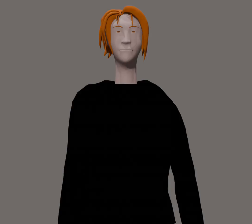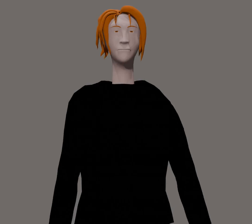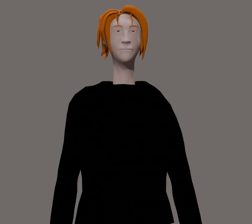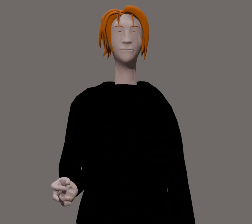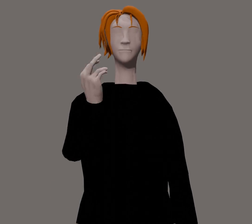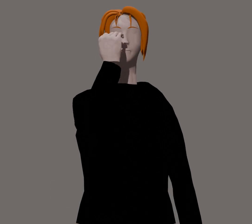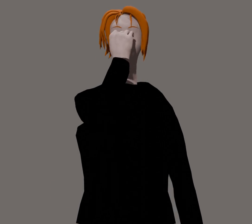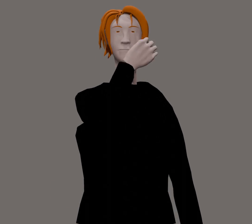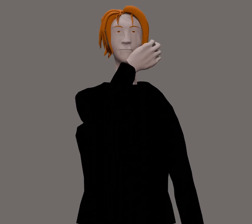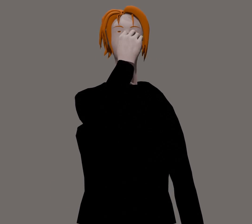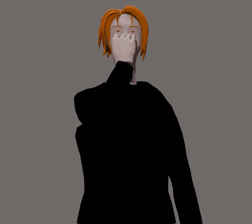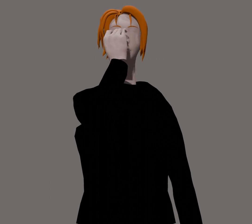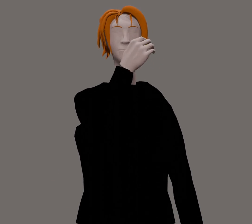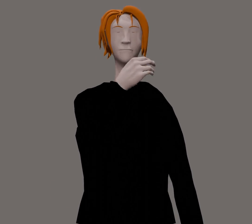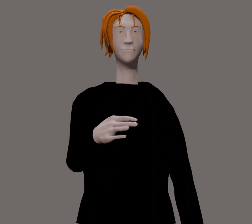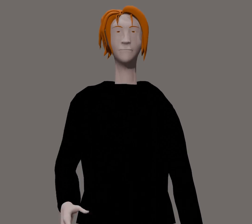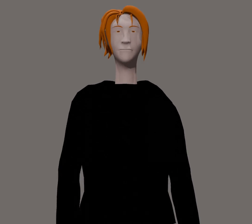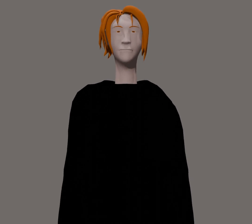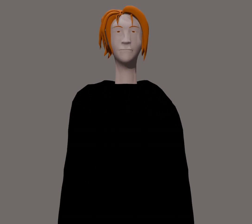Circus